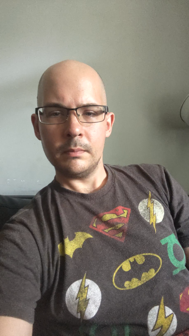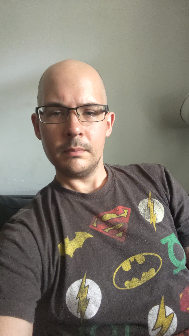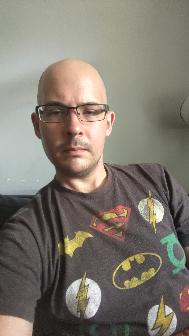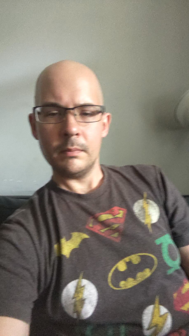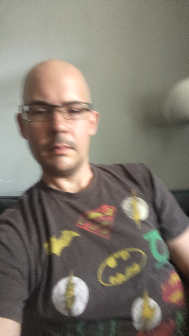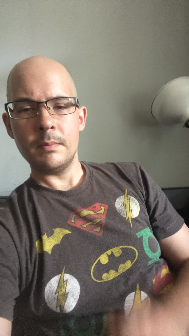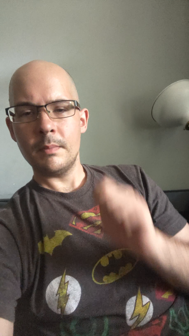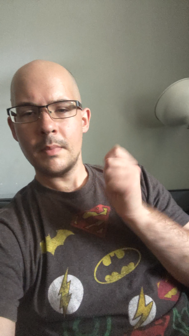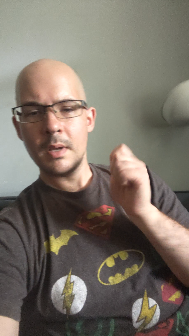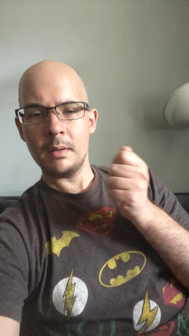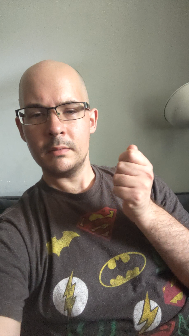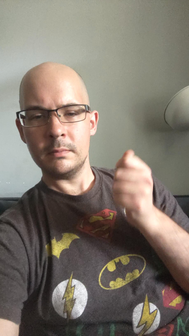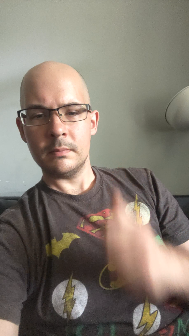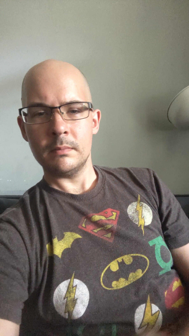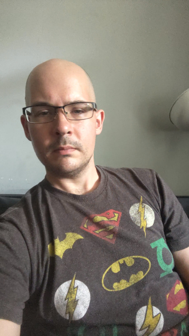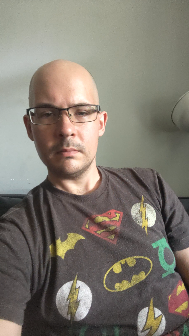bat